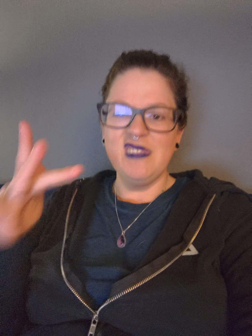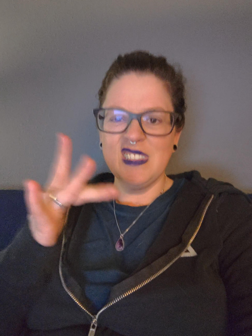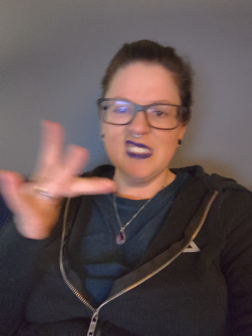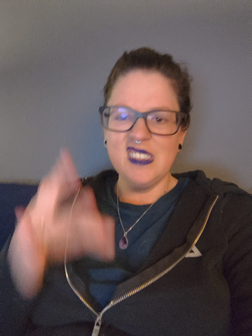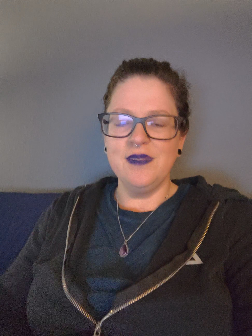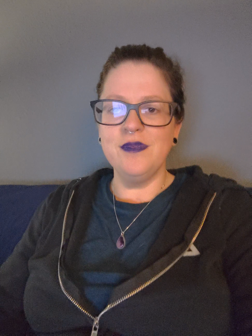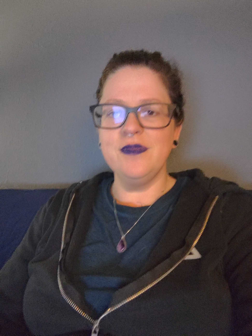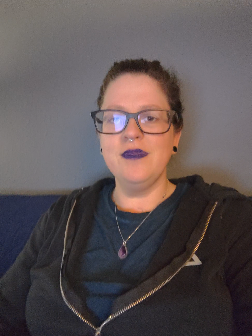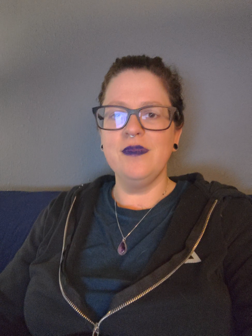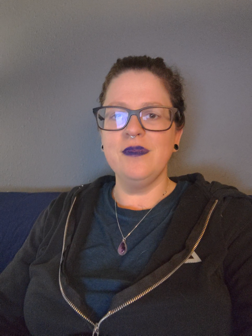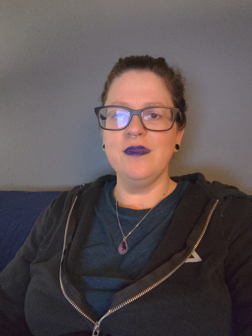yucky